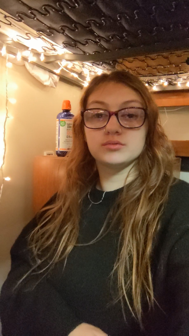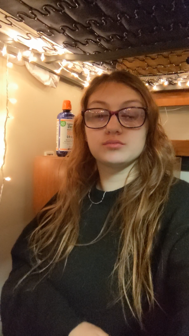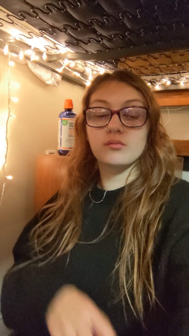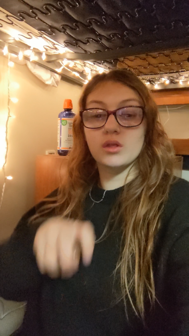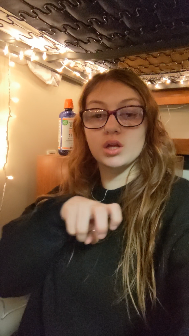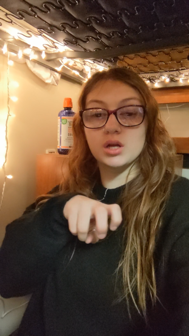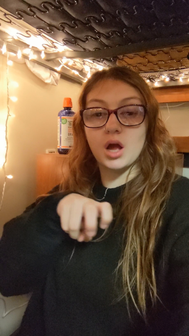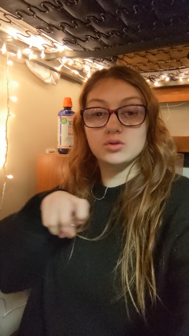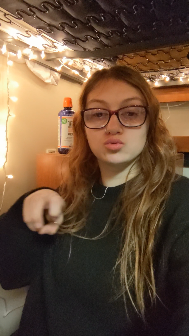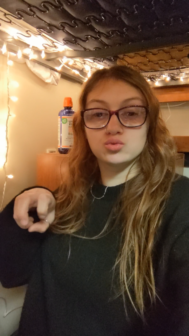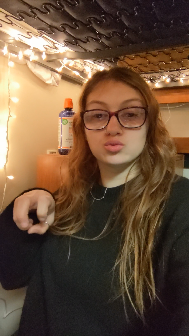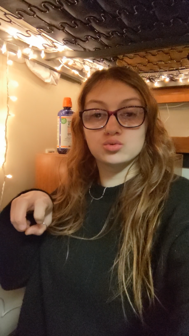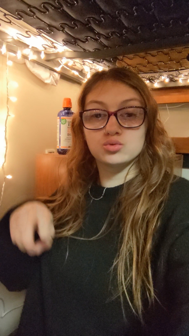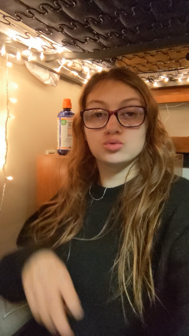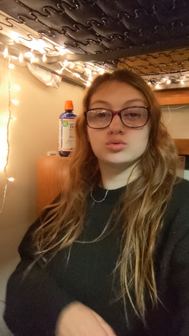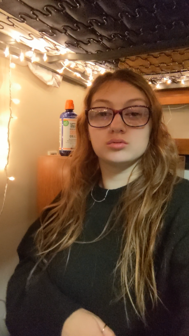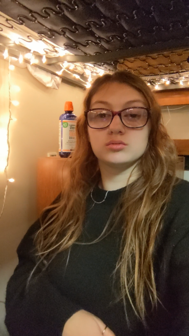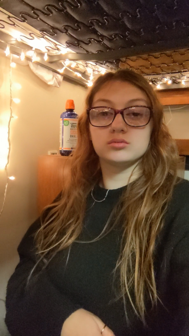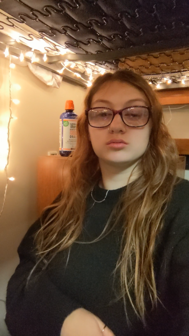couch